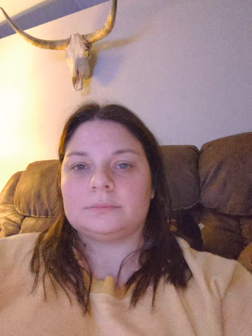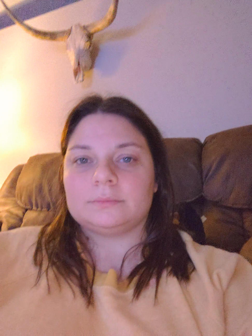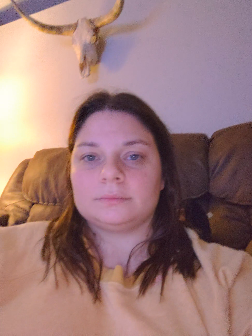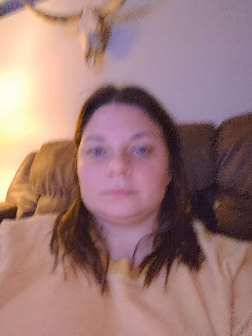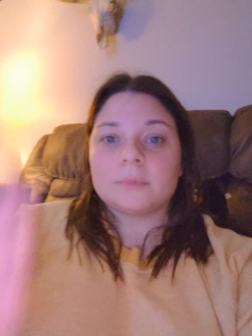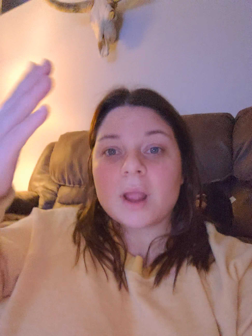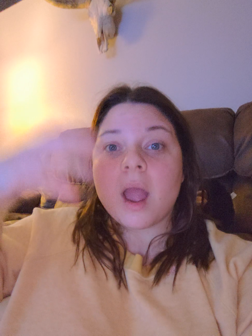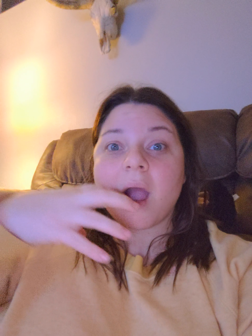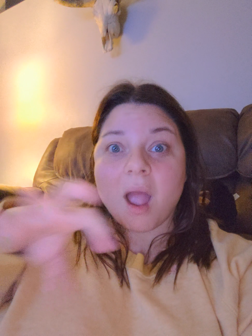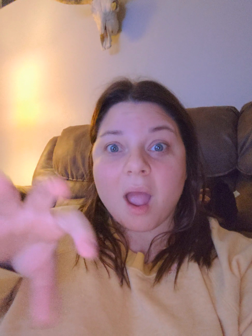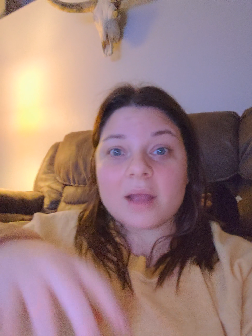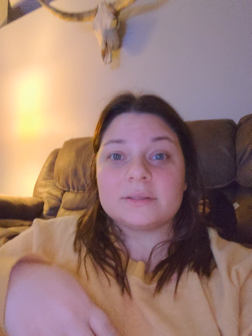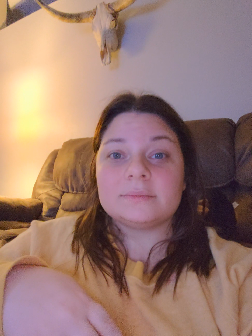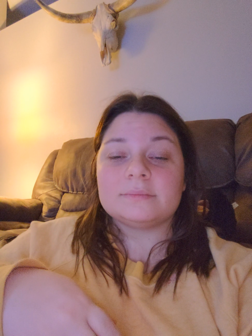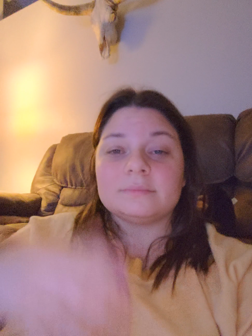hot